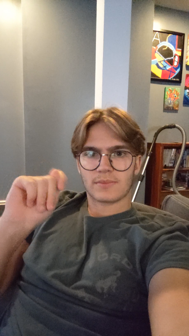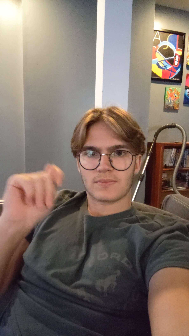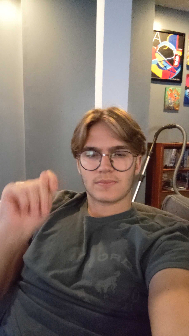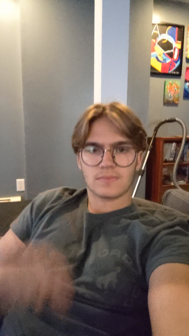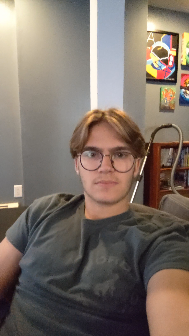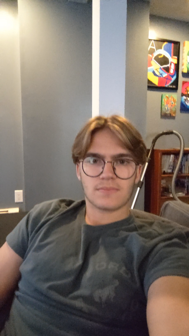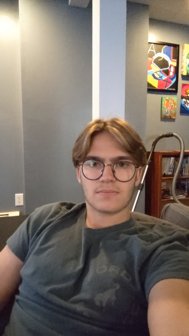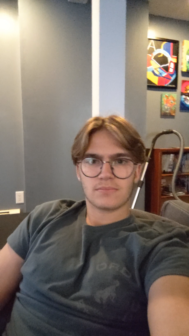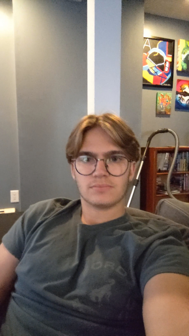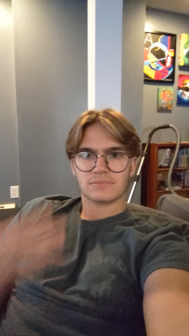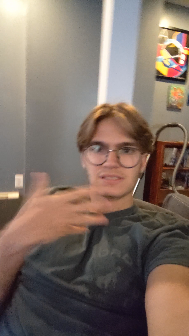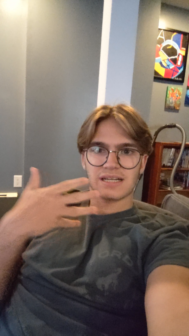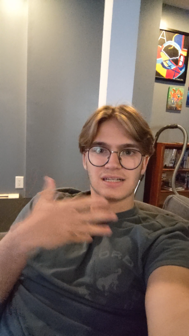scared